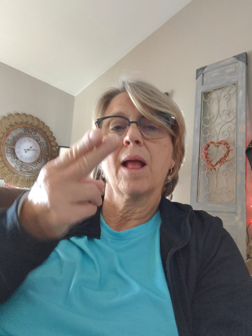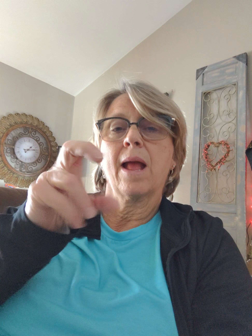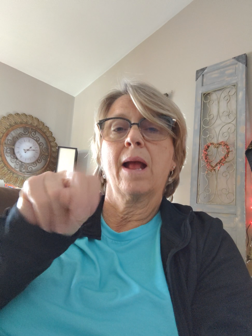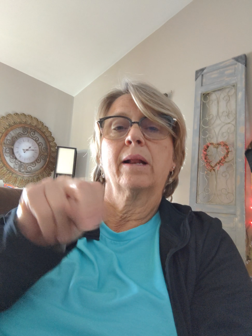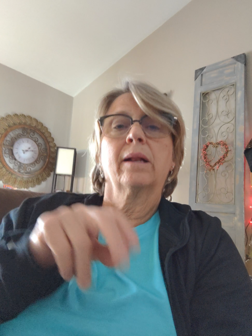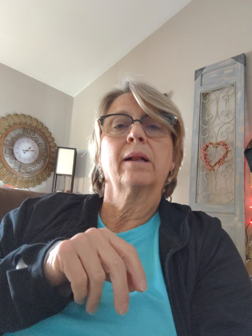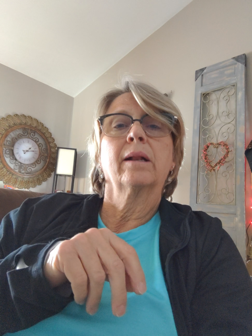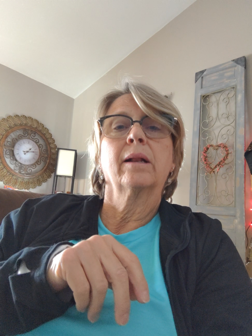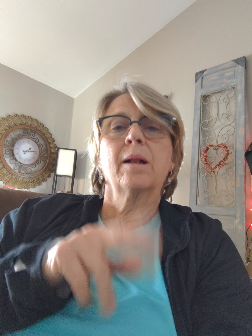hen